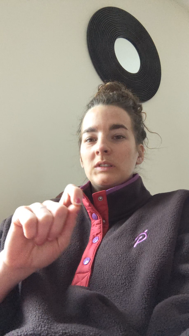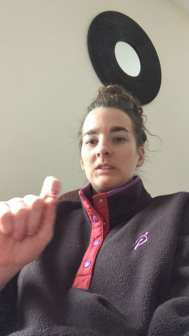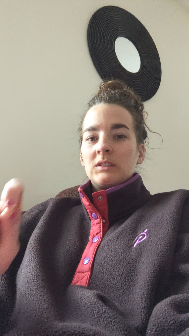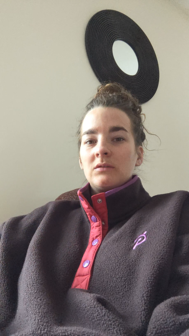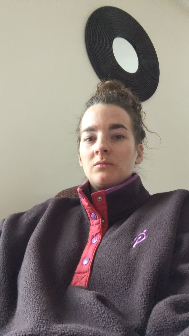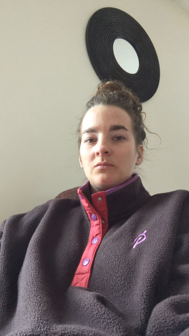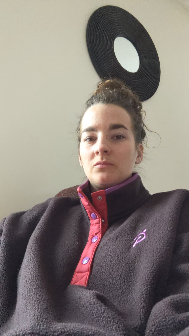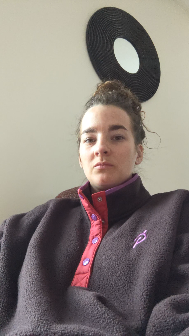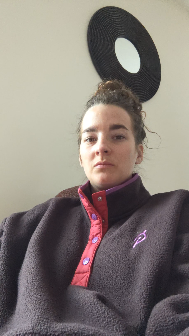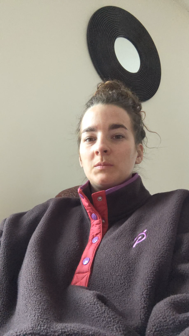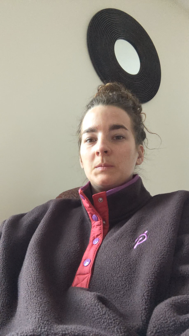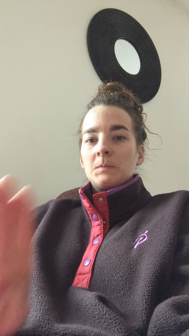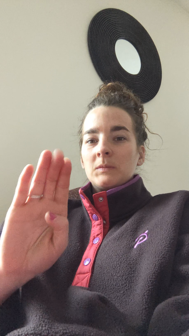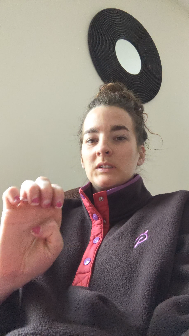be